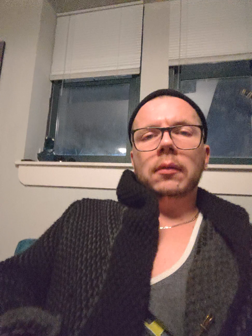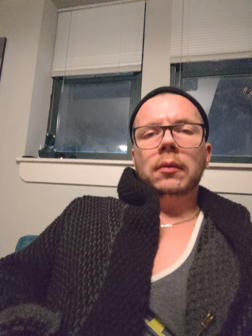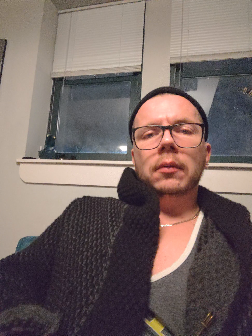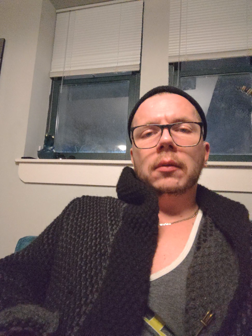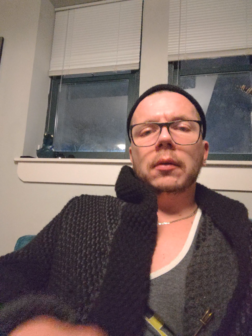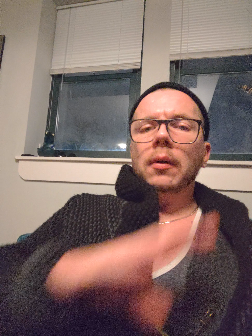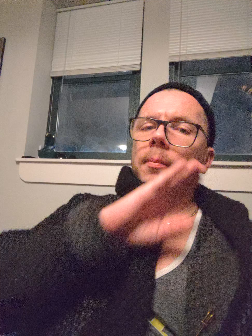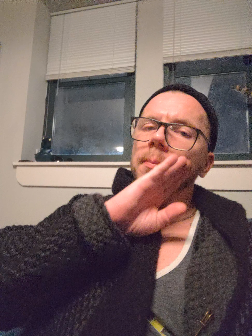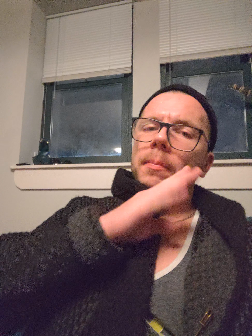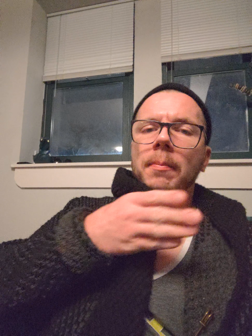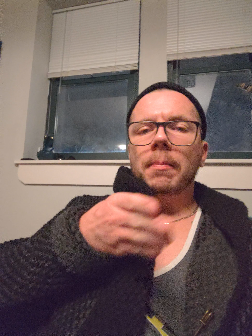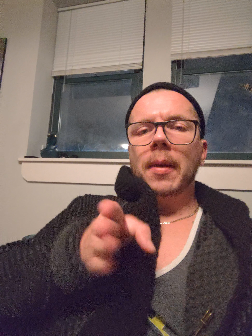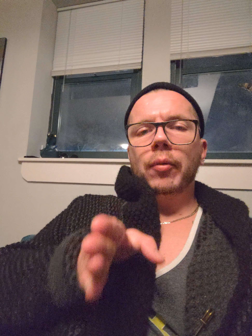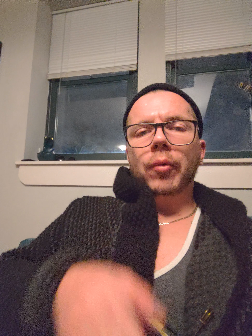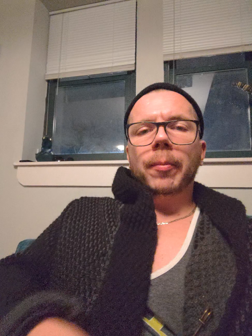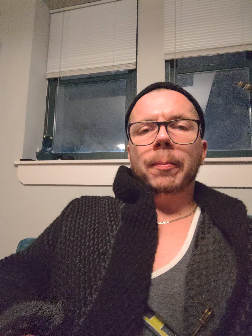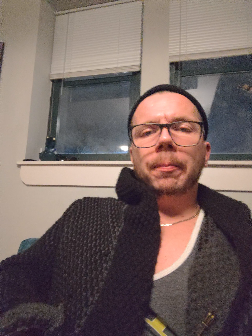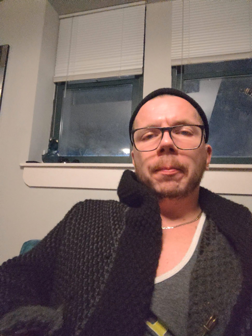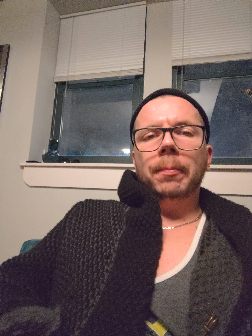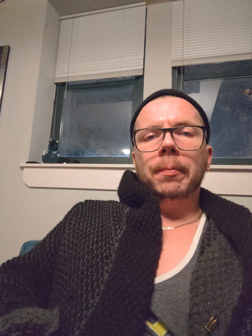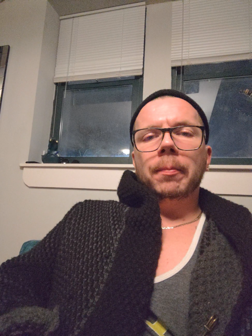bedroom